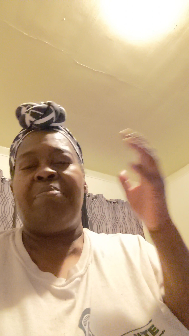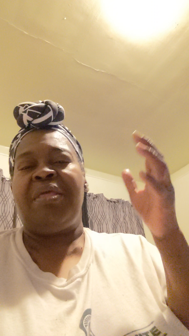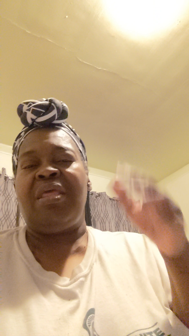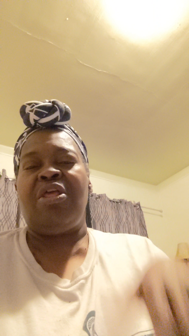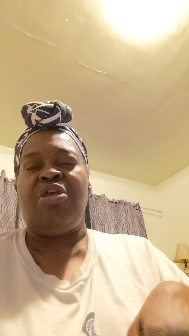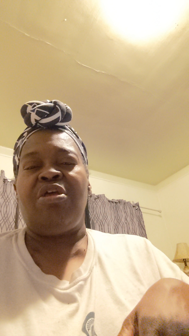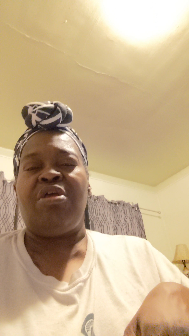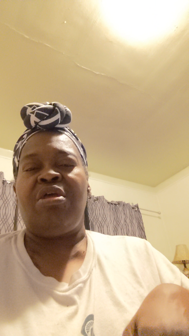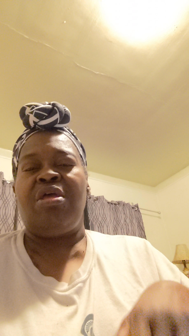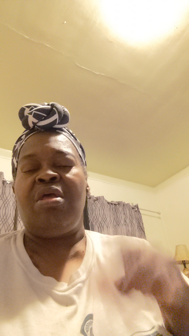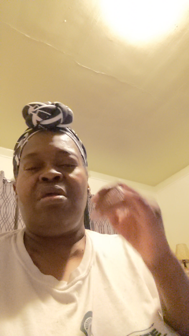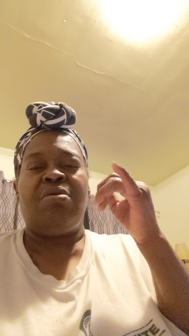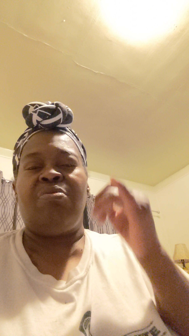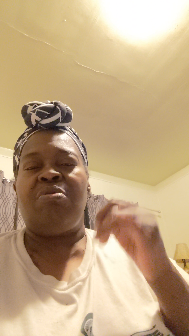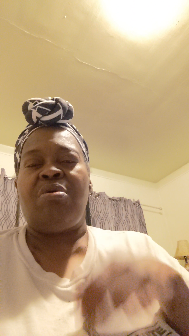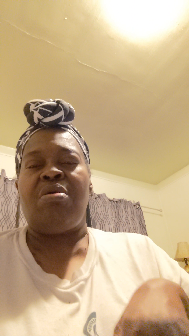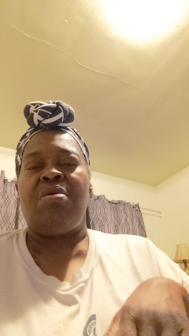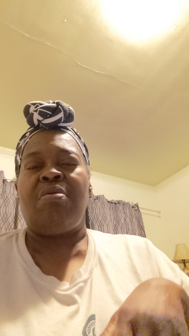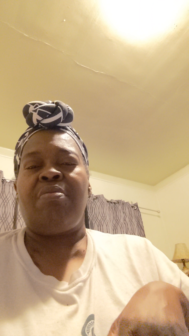draw